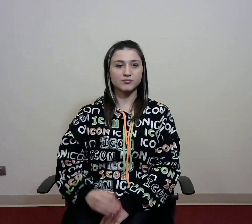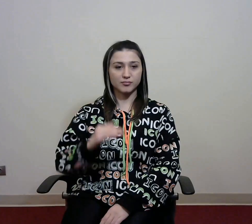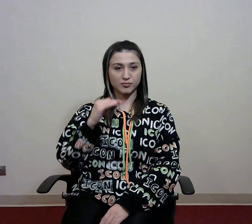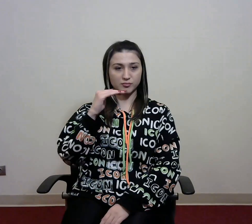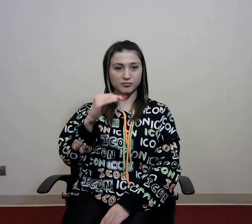siz